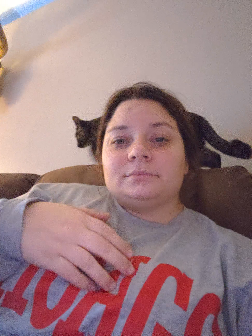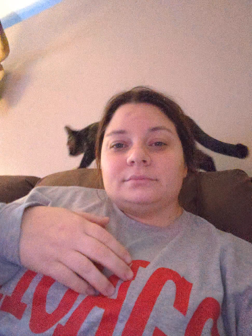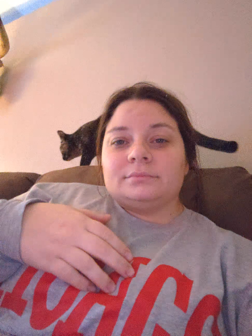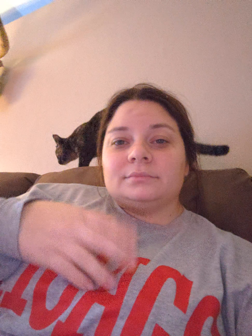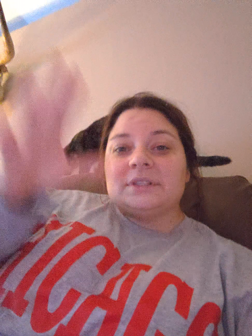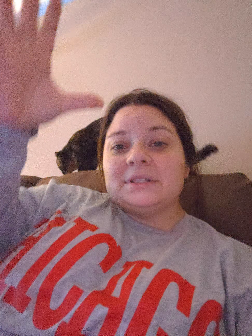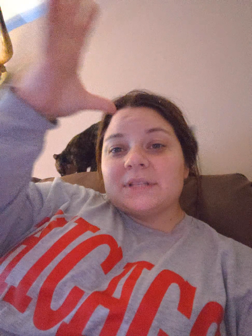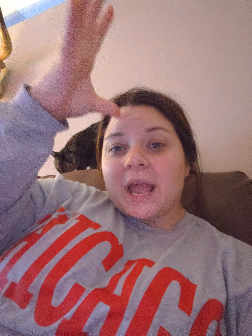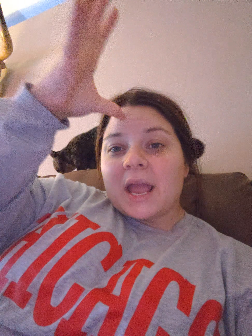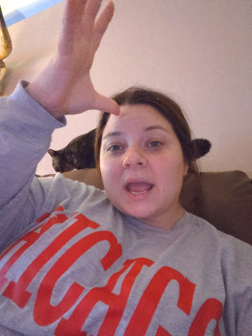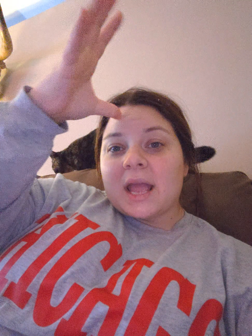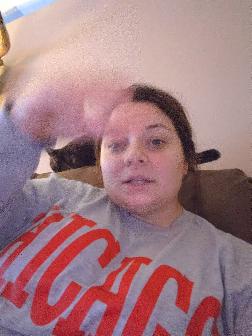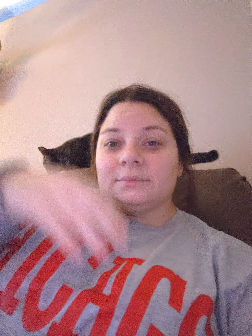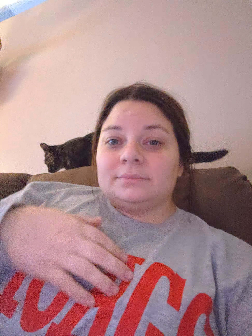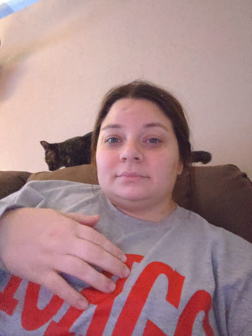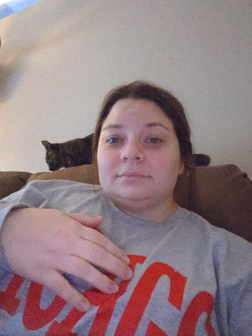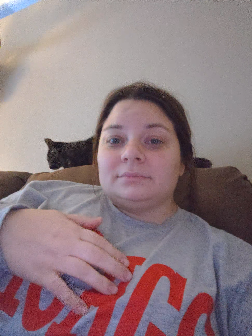dad